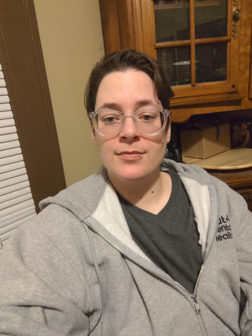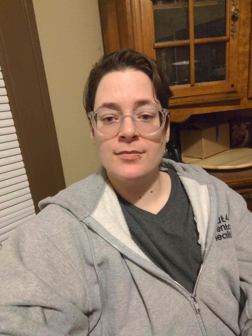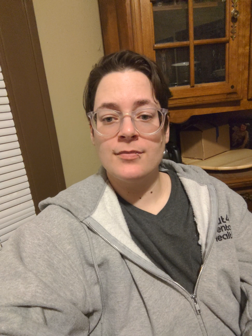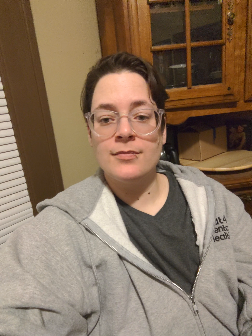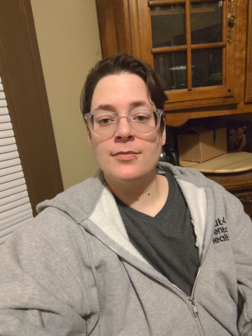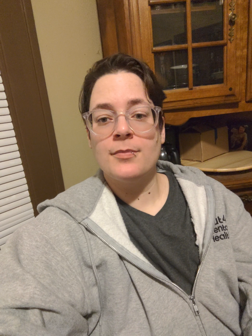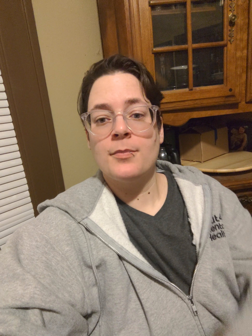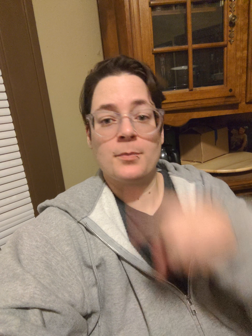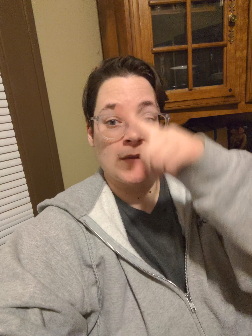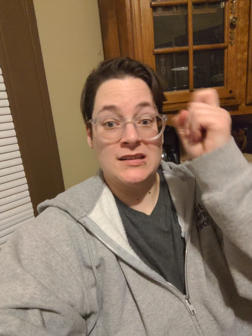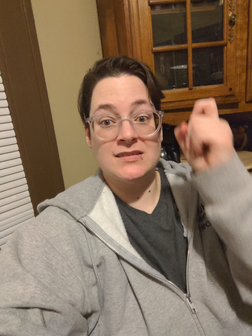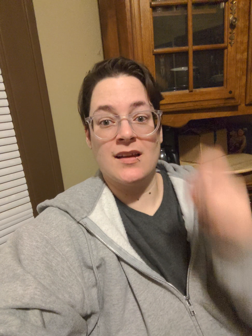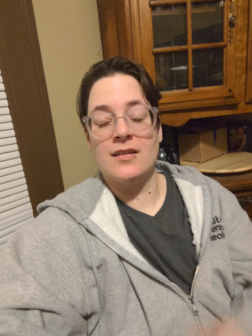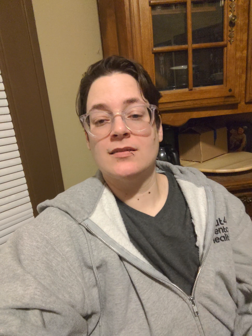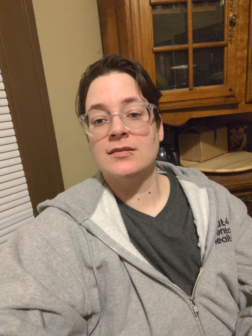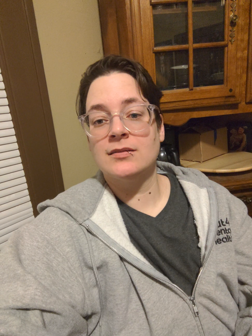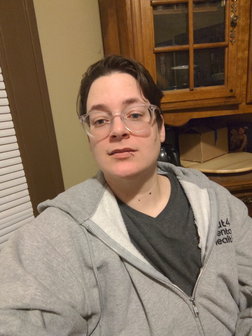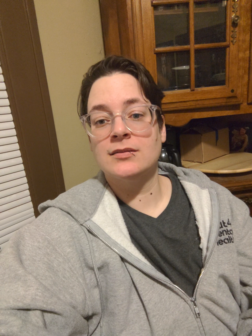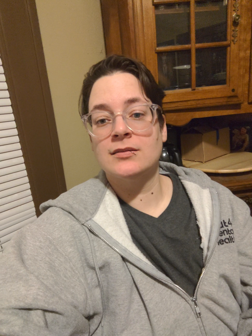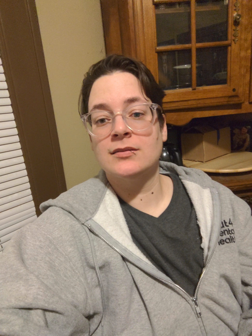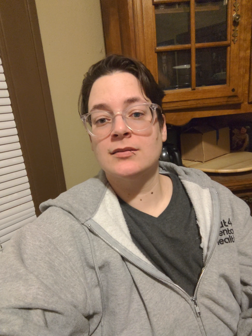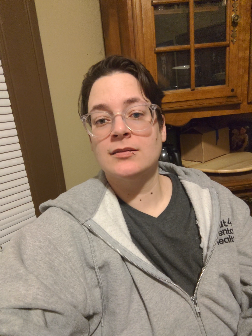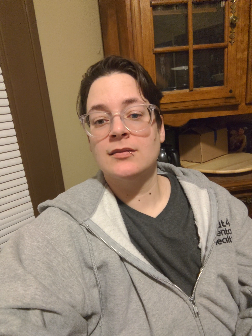because